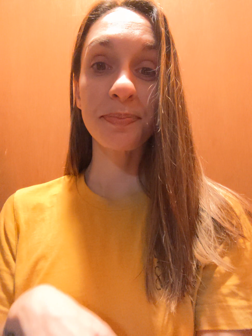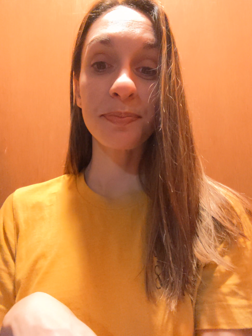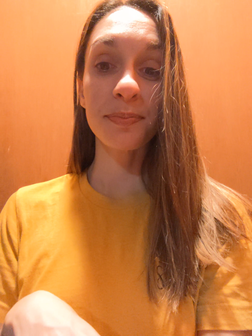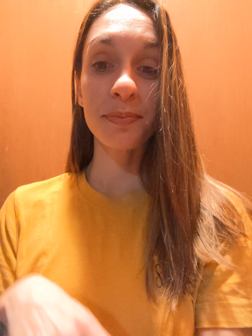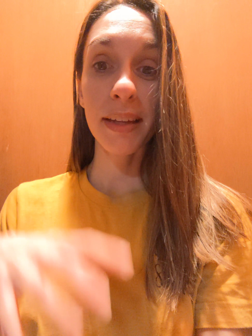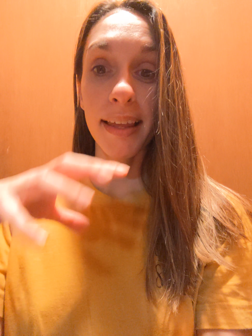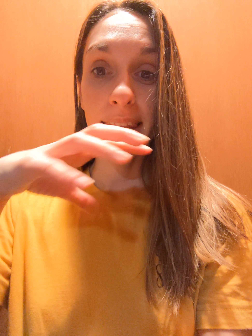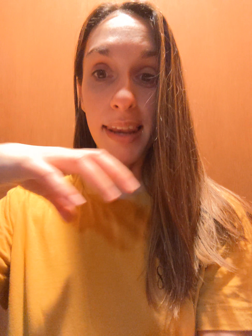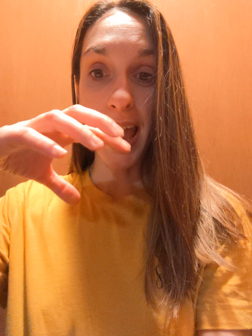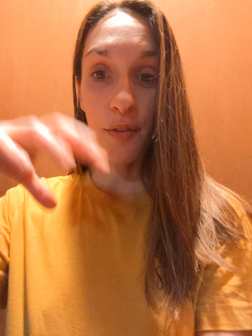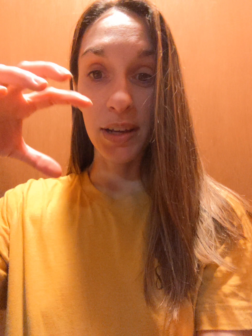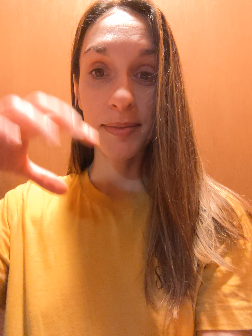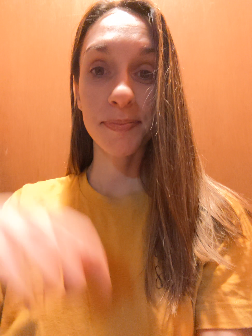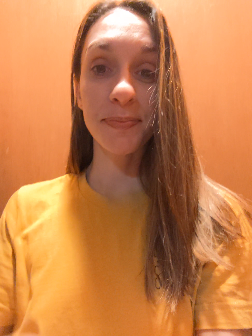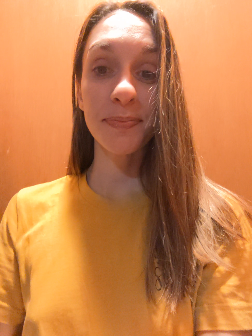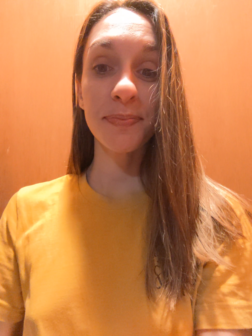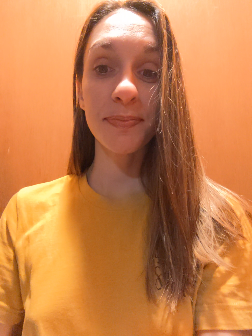cloud